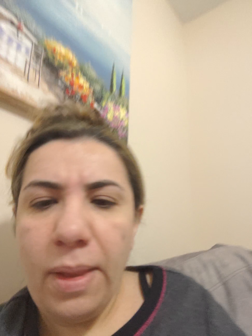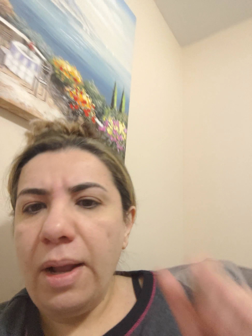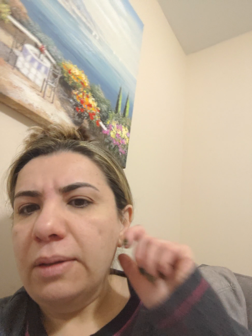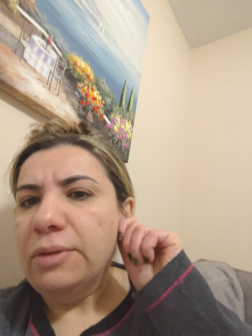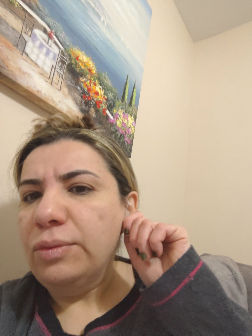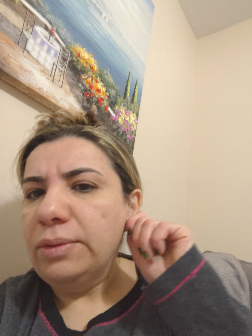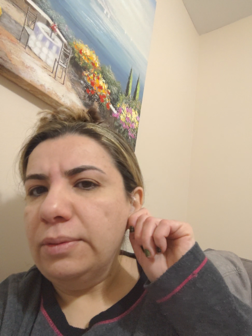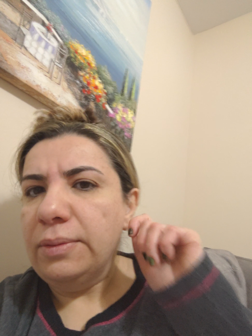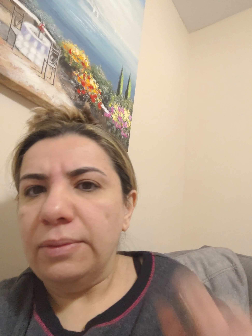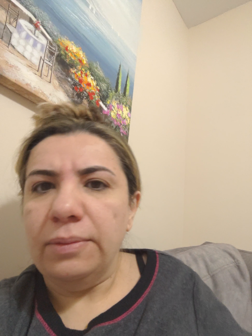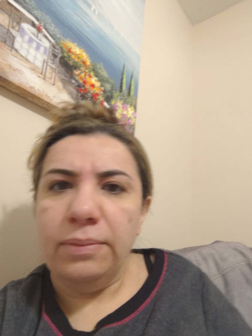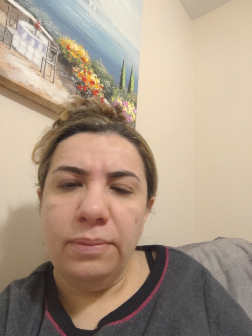ear